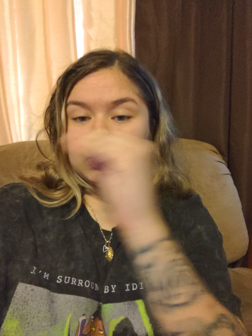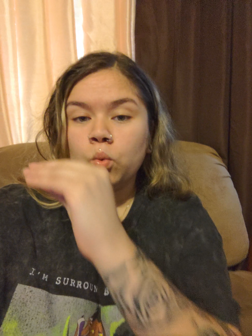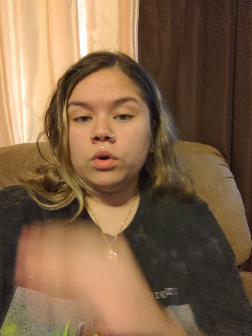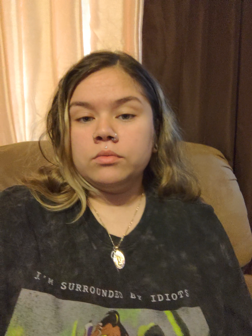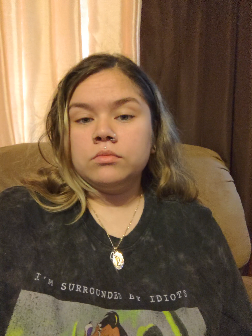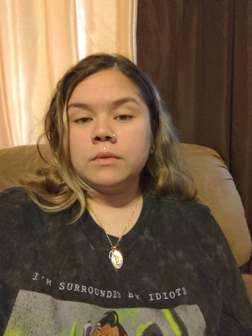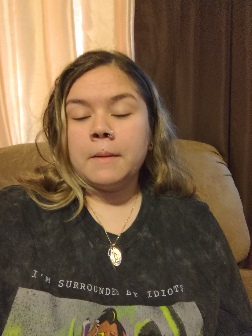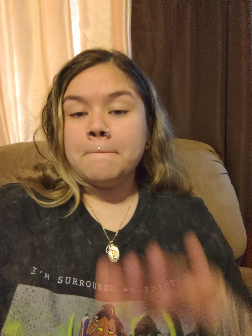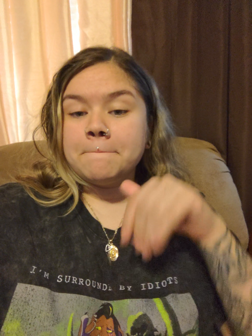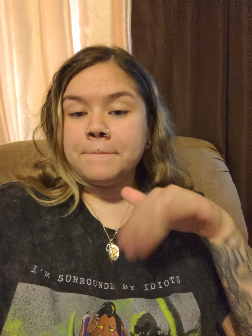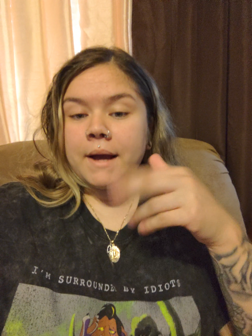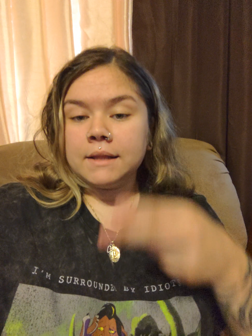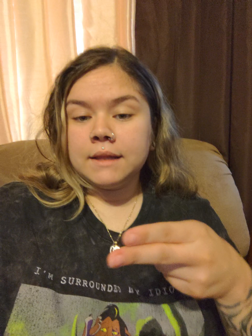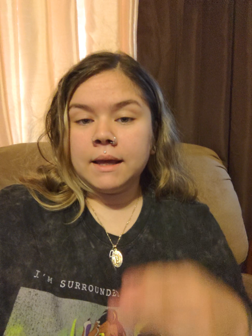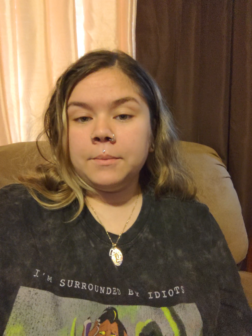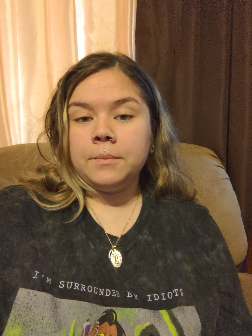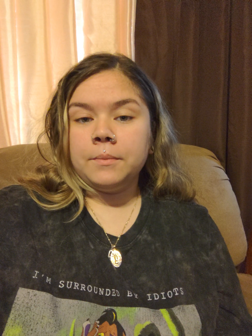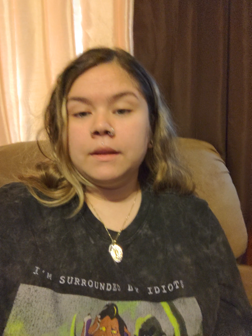pet's name